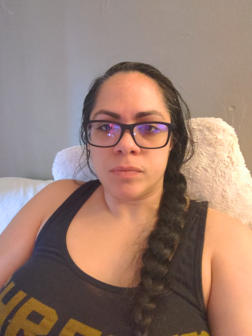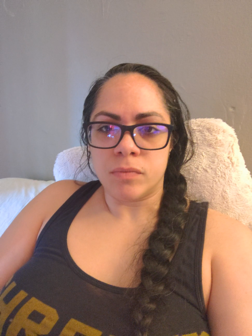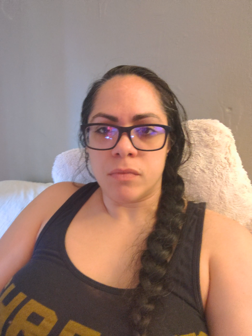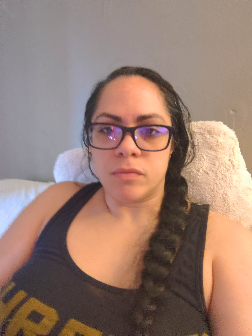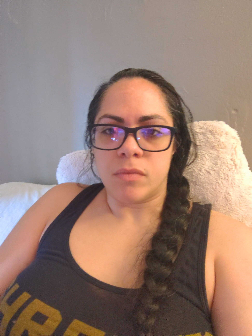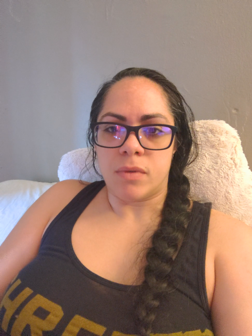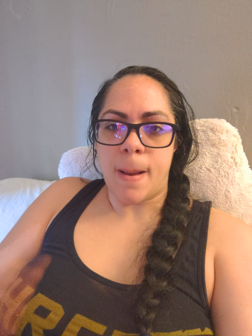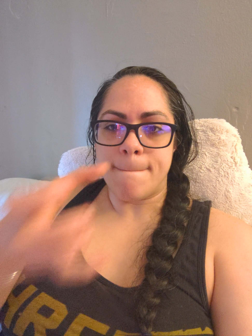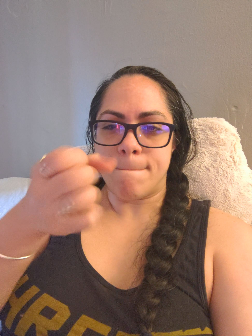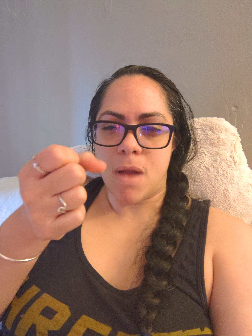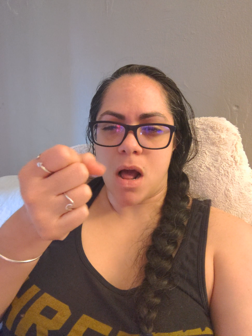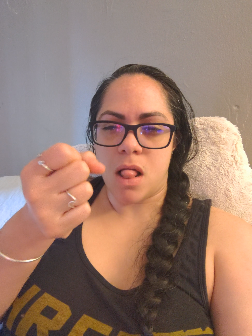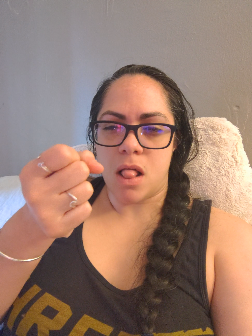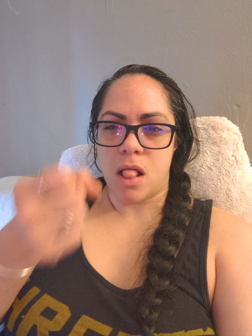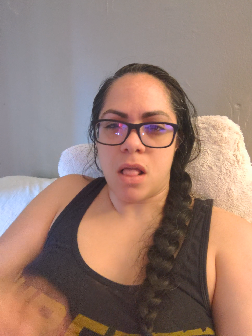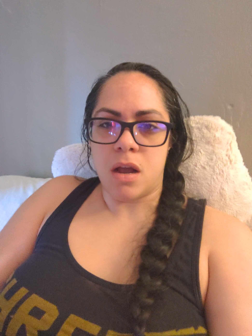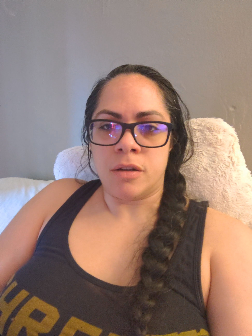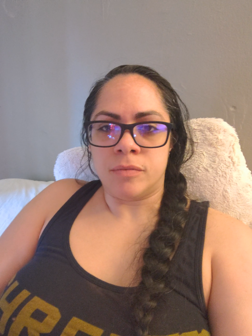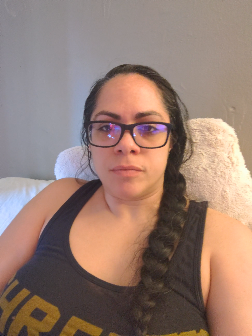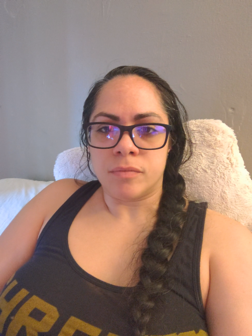milk